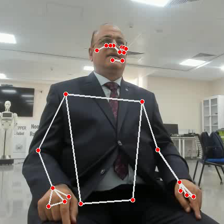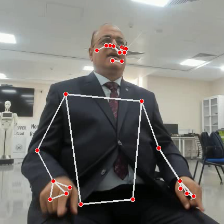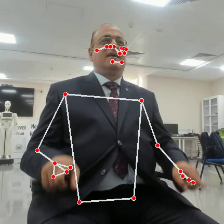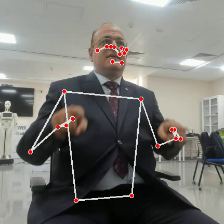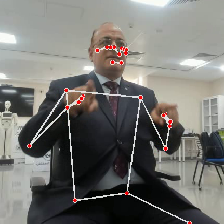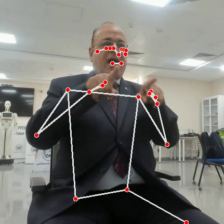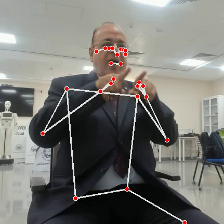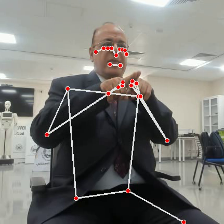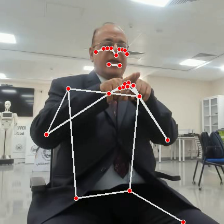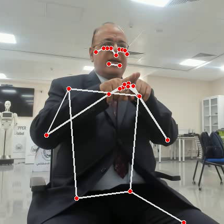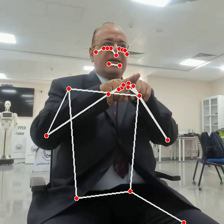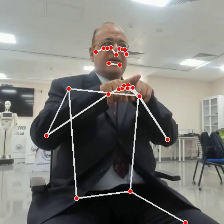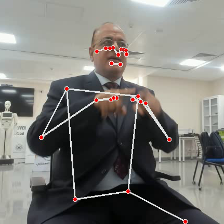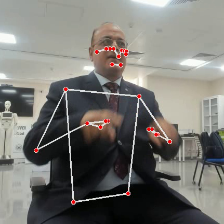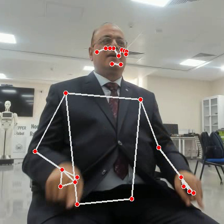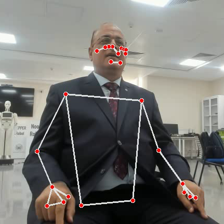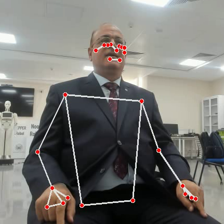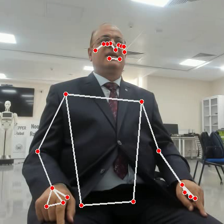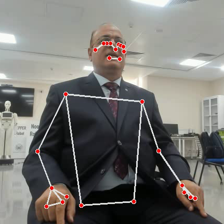sahby